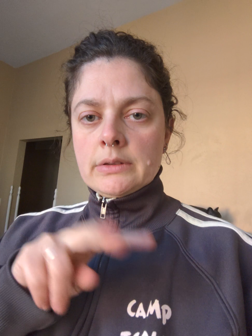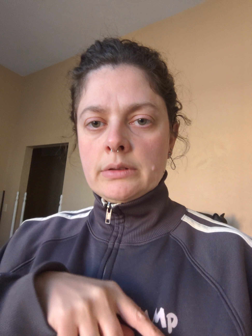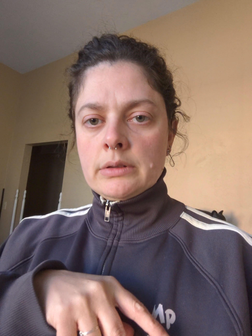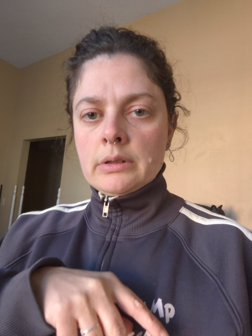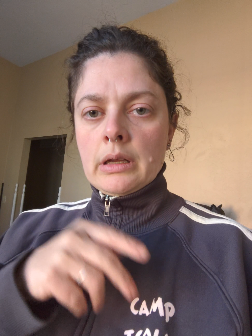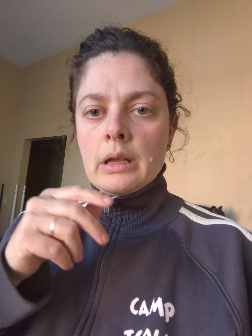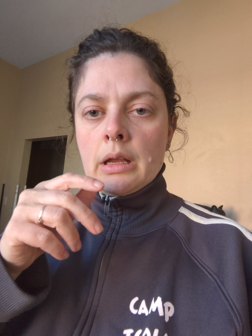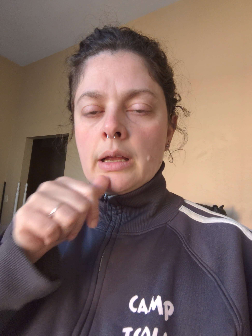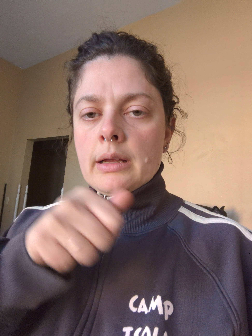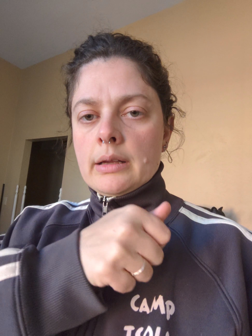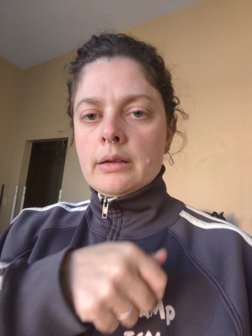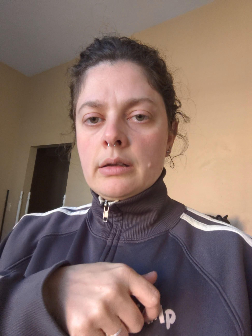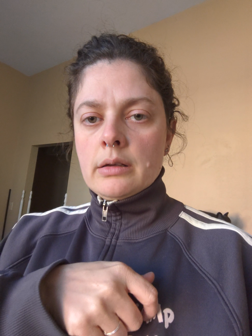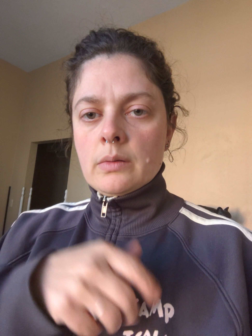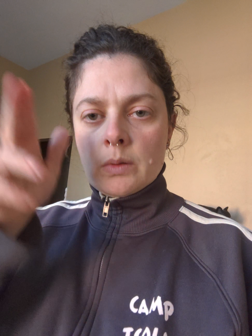hide